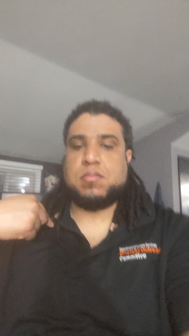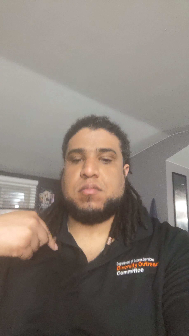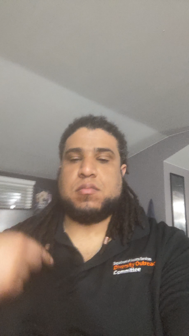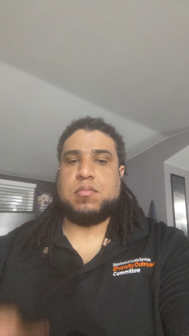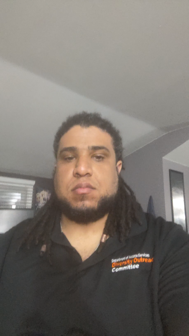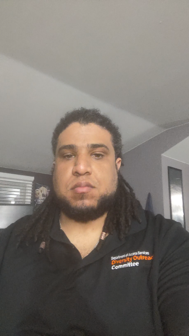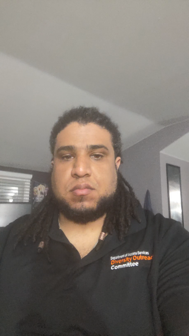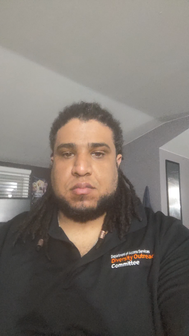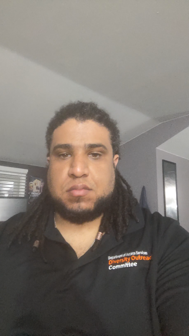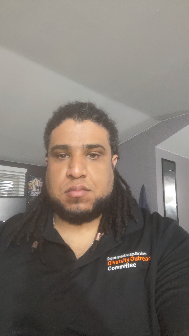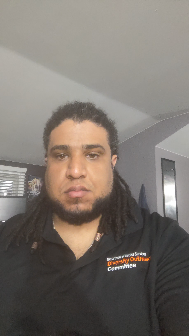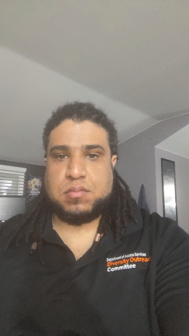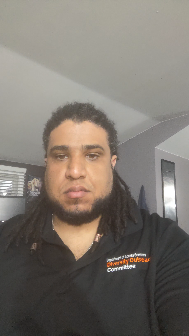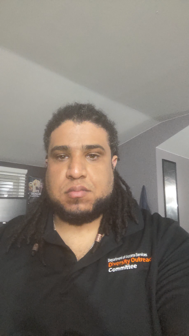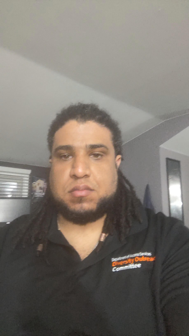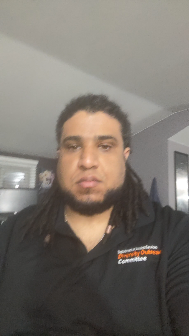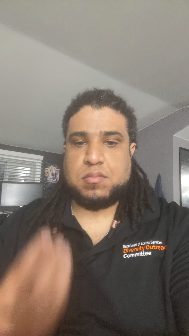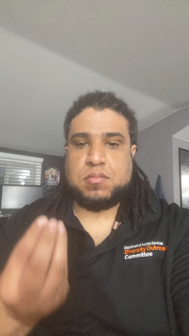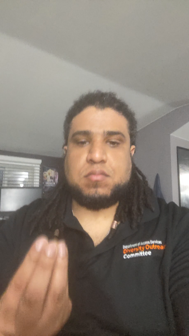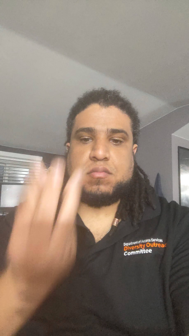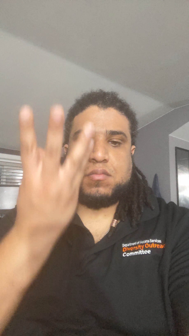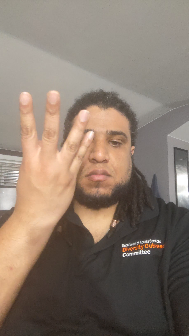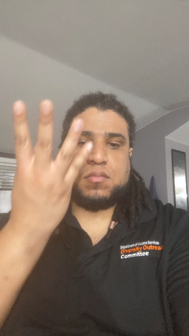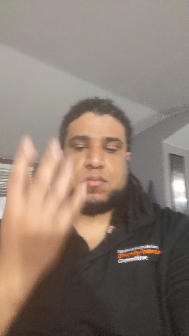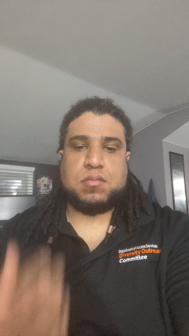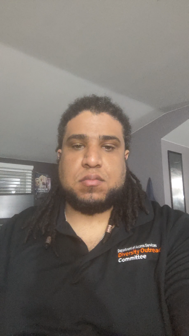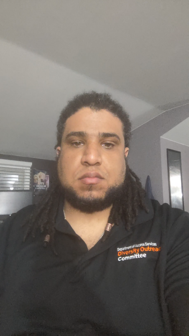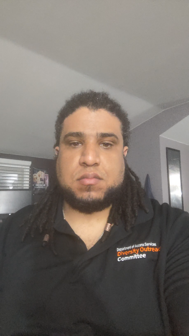plants